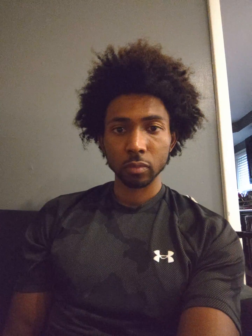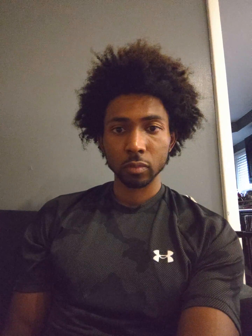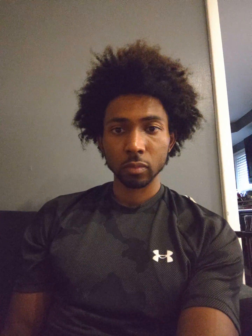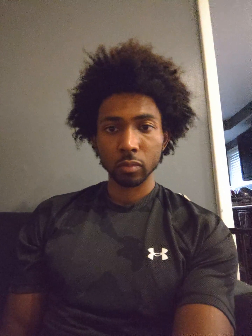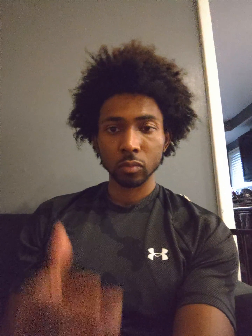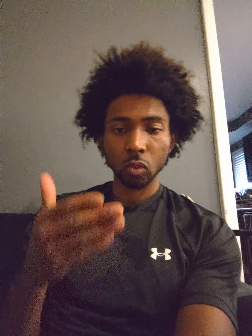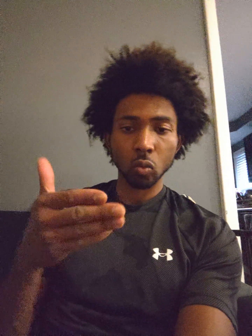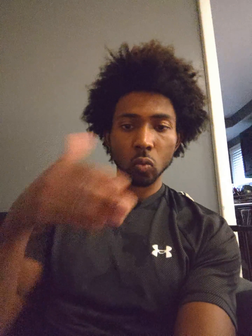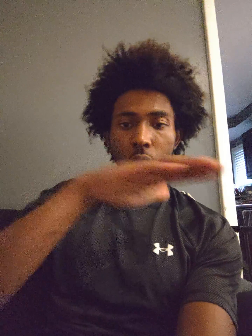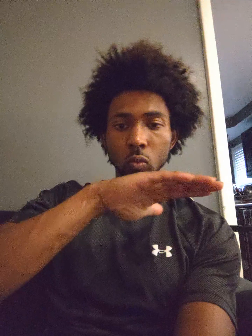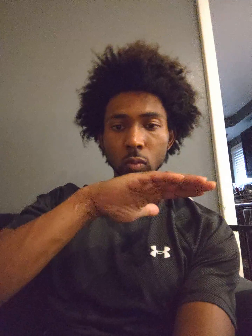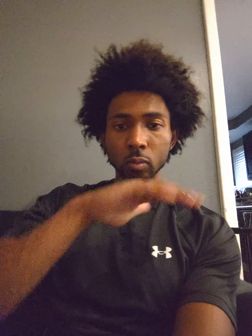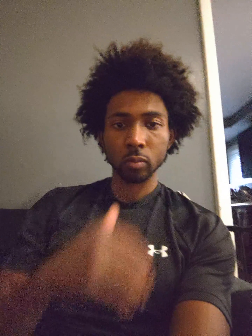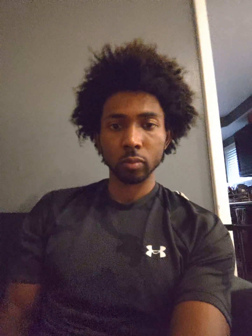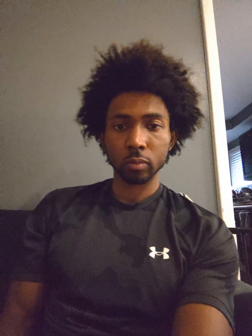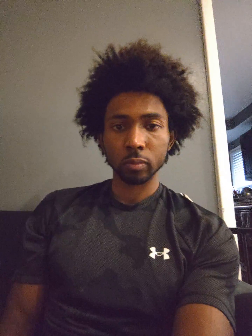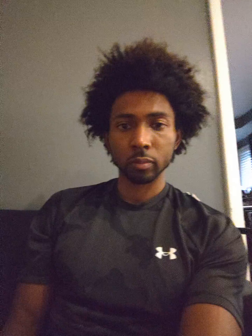cover